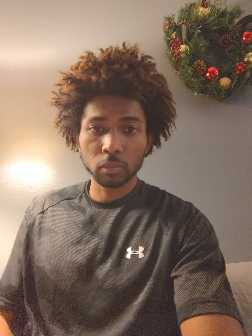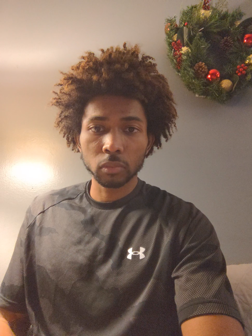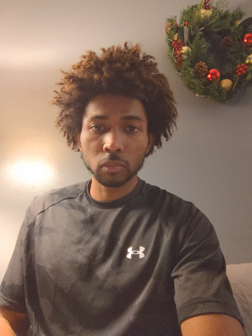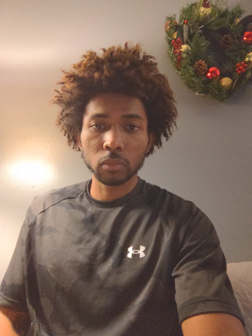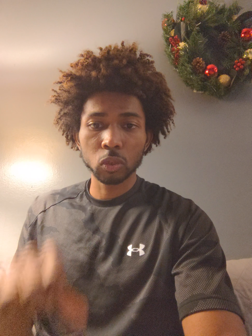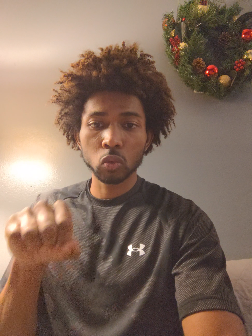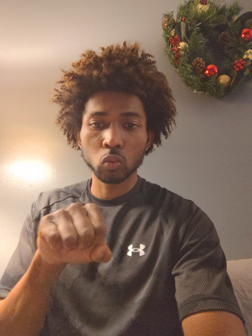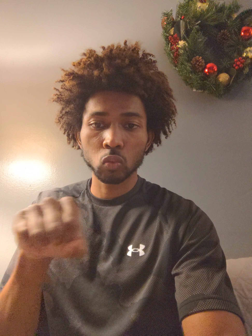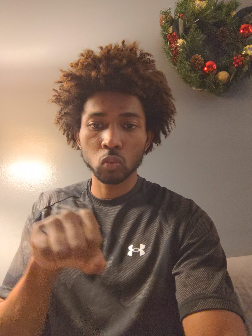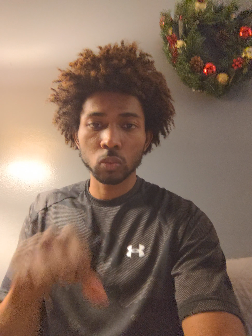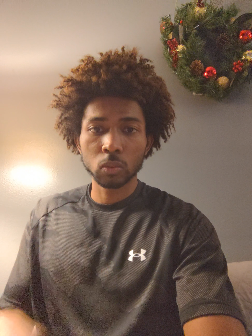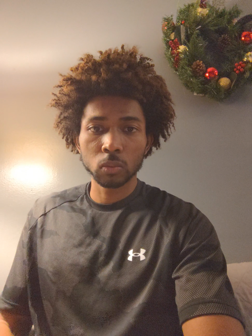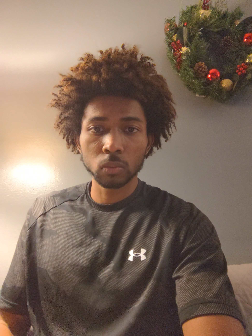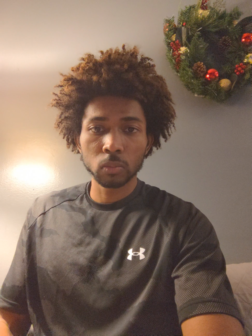shoe